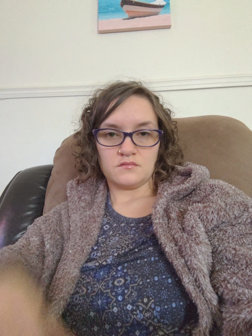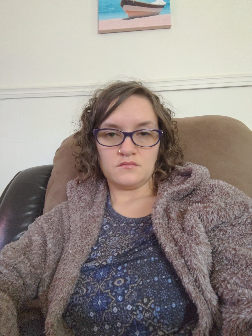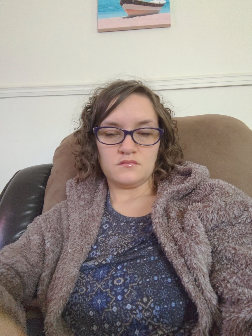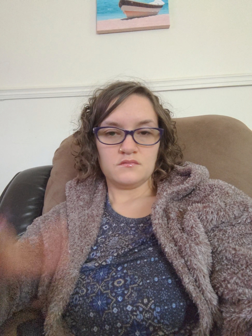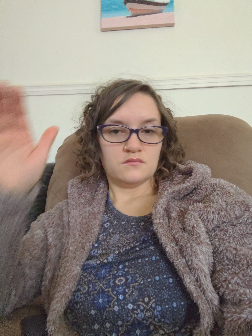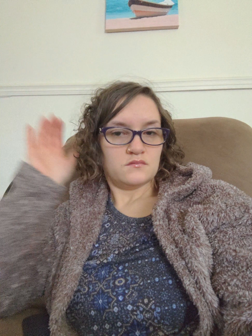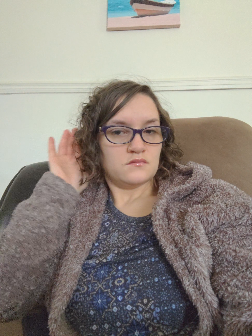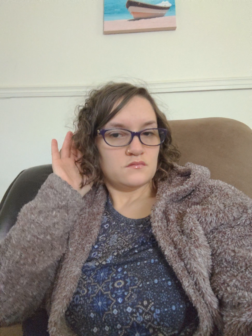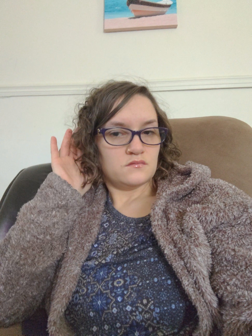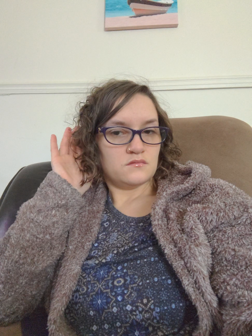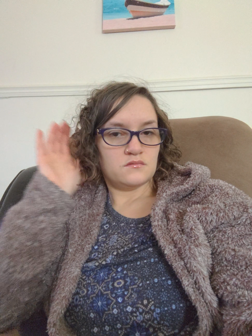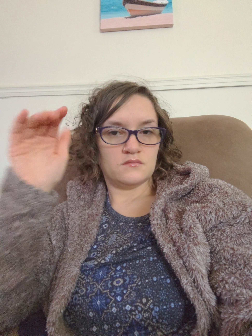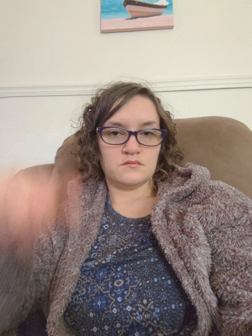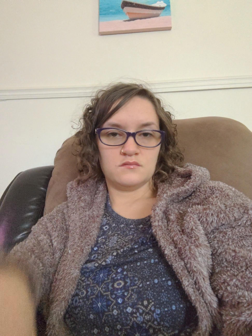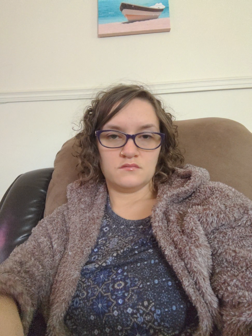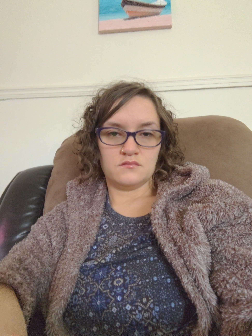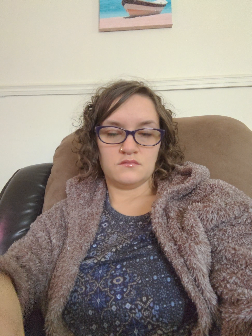listen